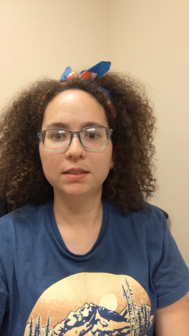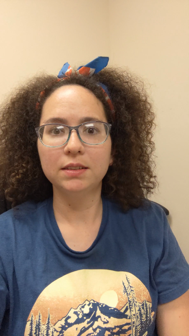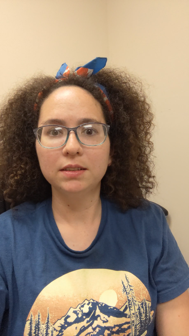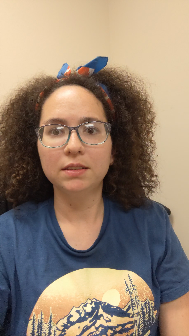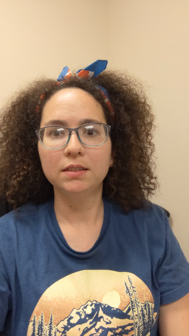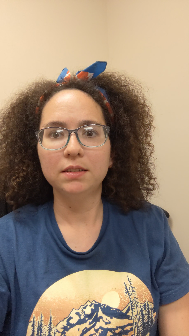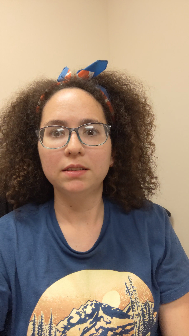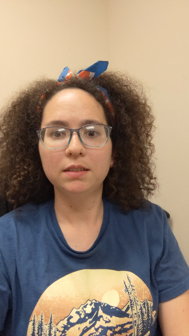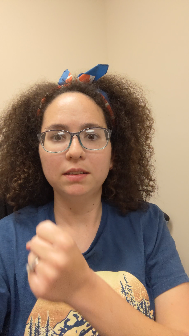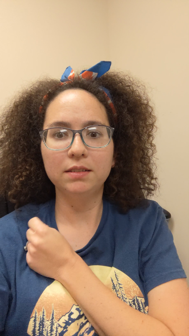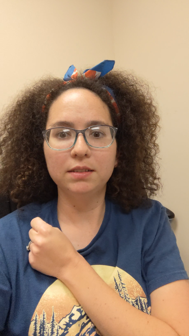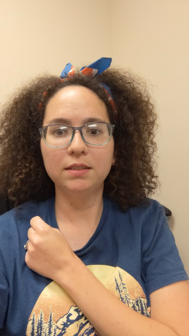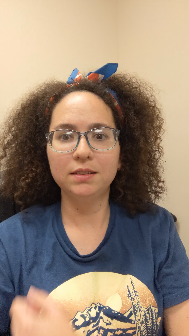love